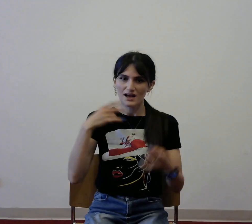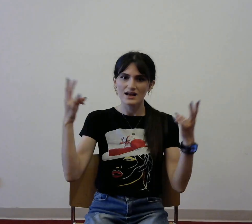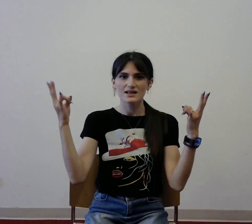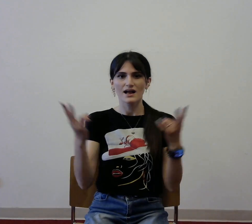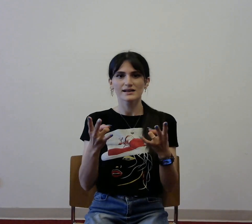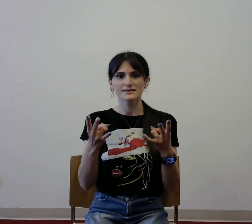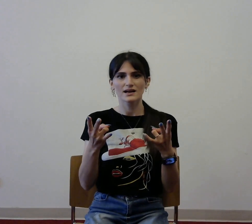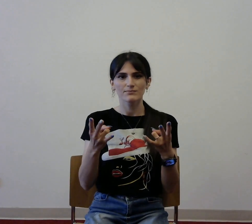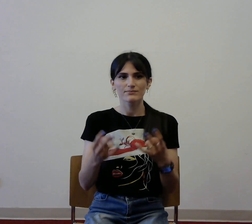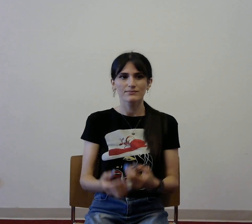lazım